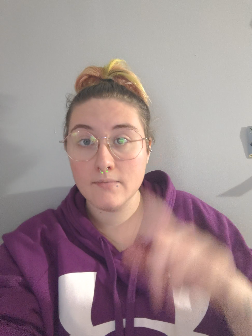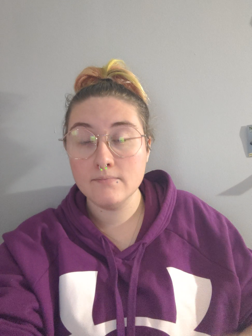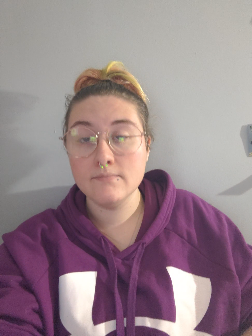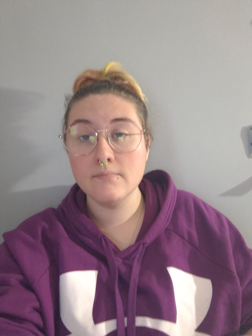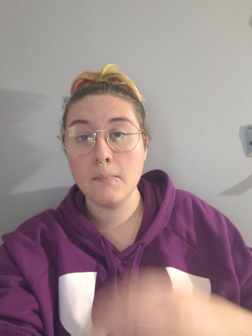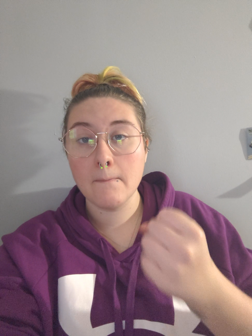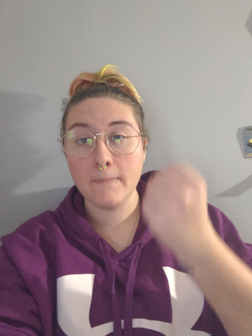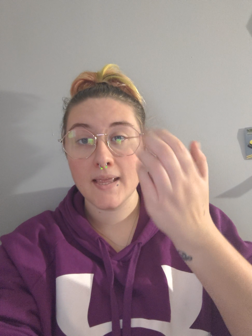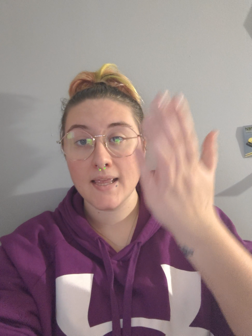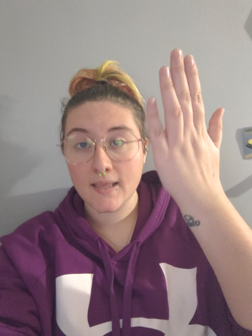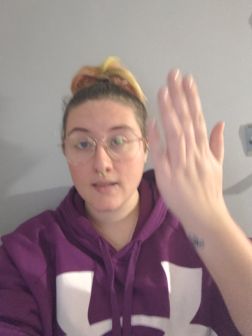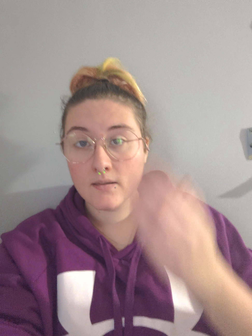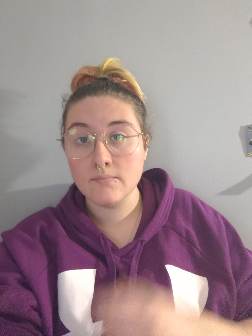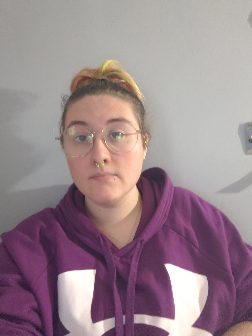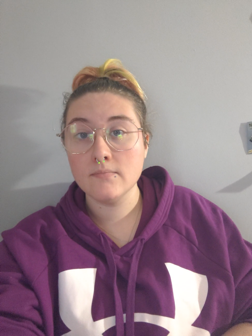mitten